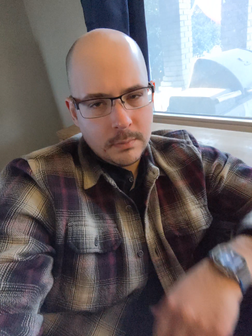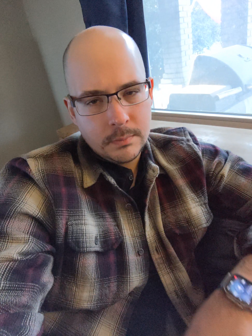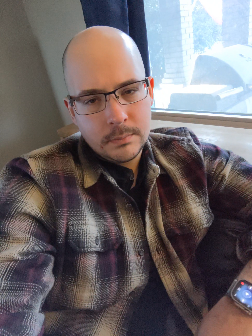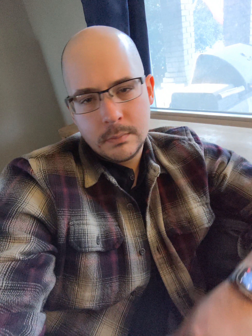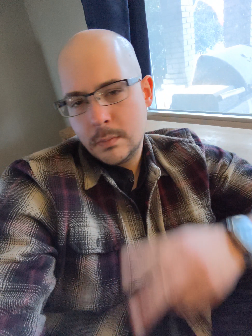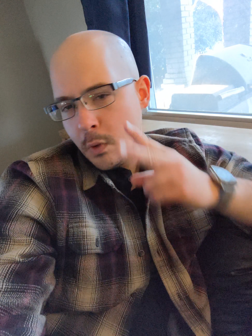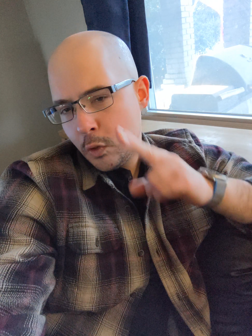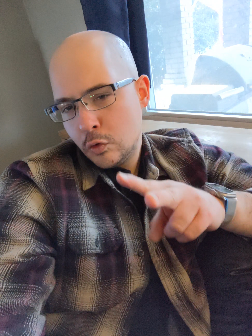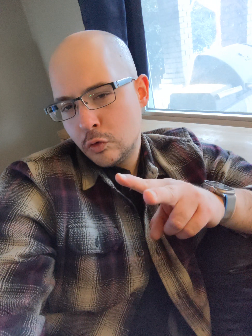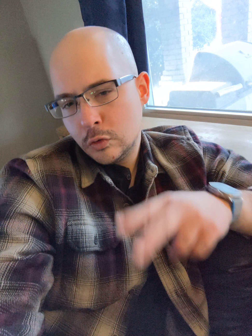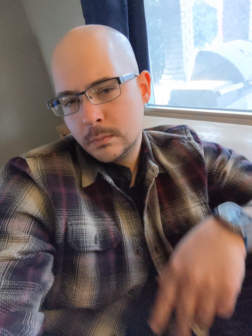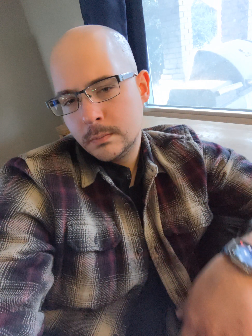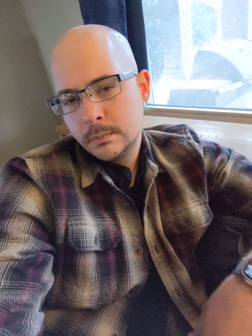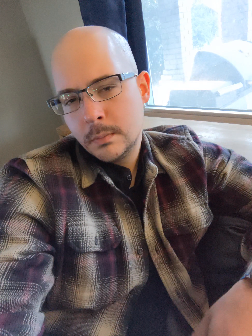look